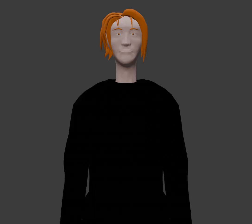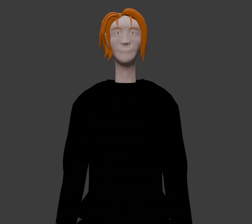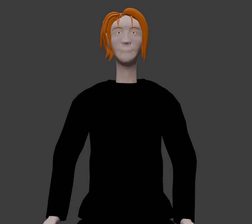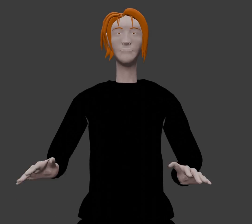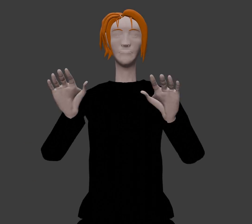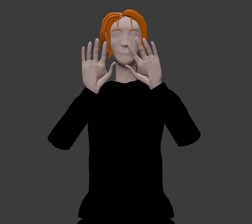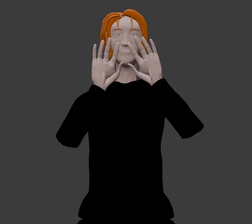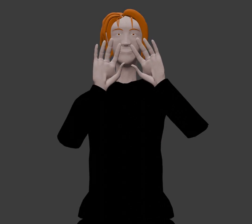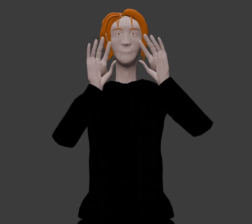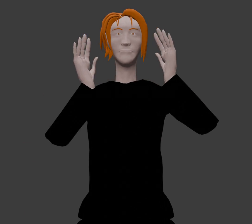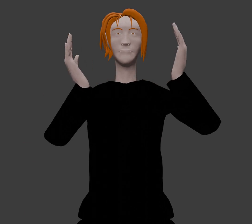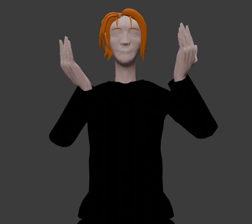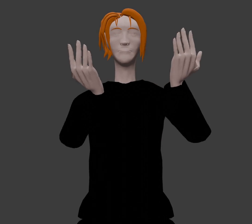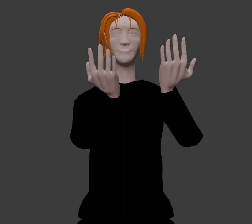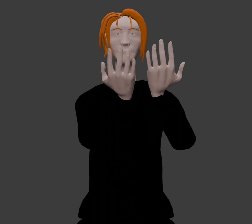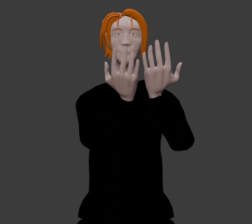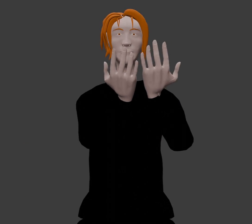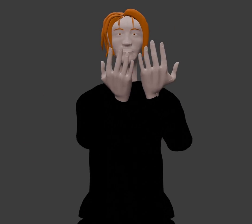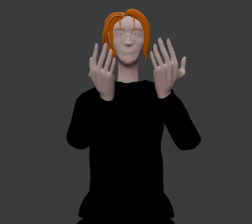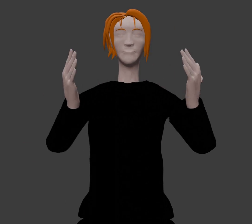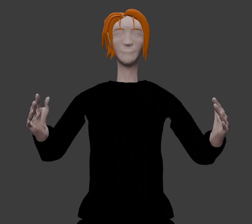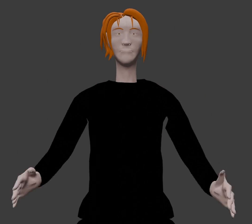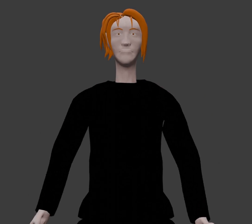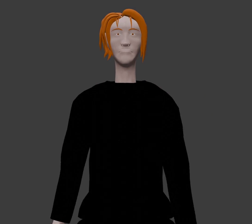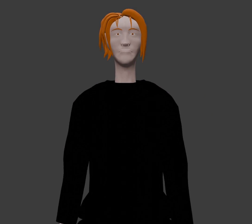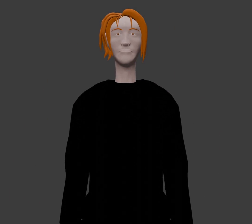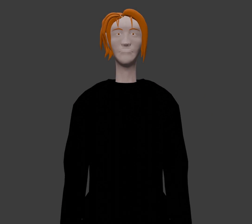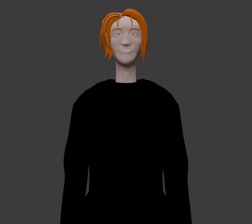Balloon